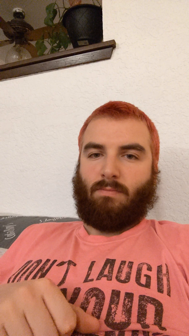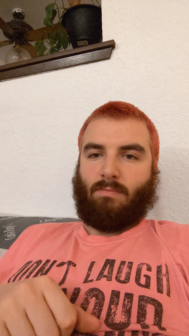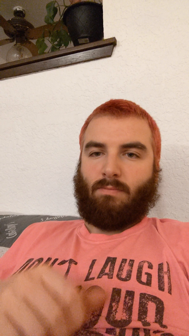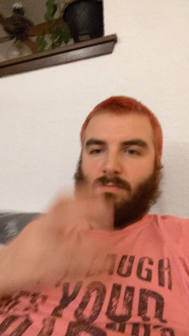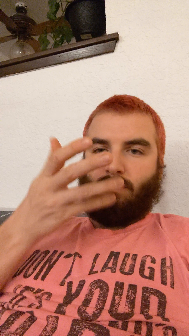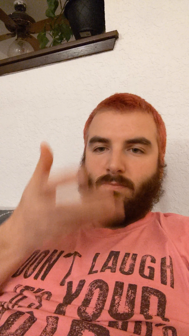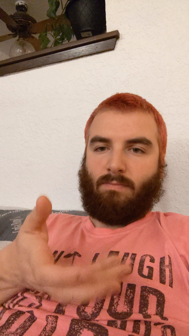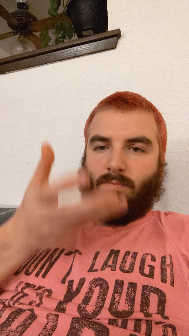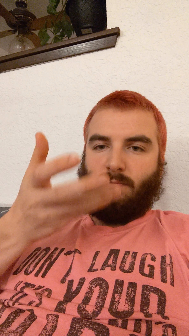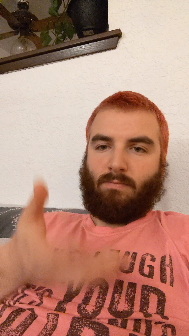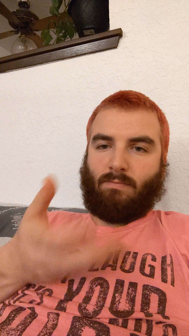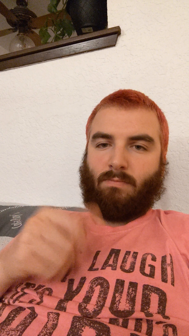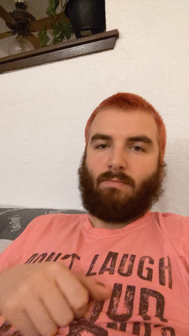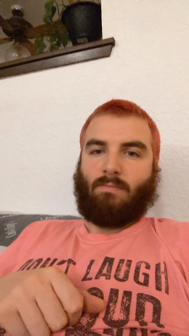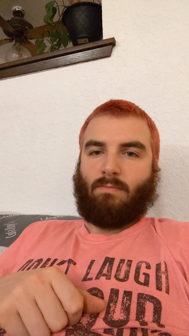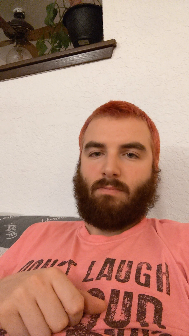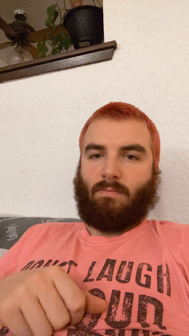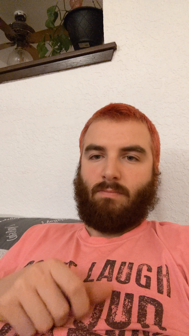heavy